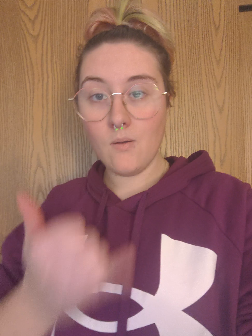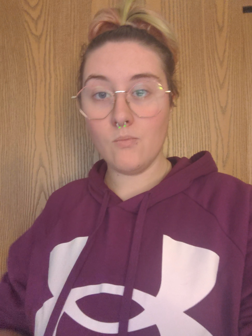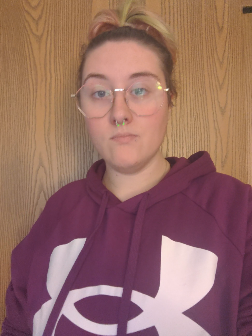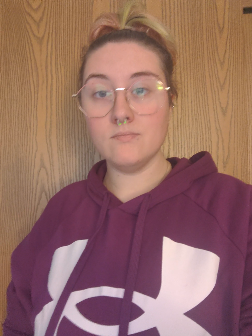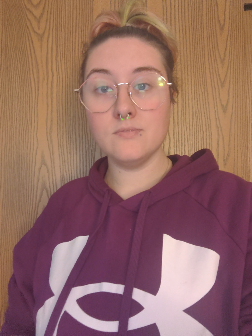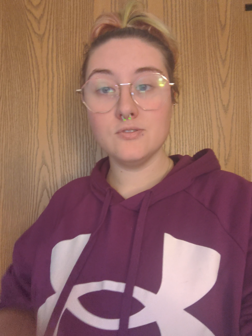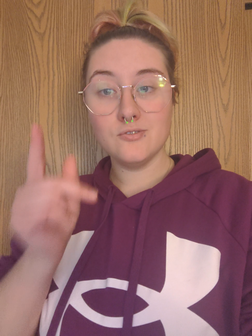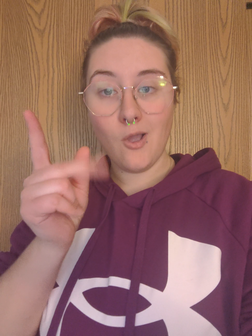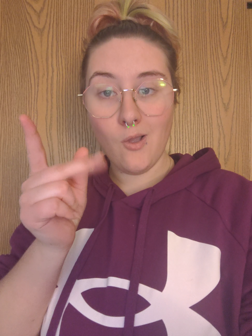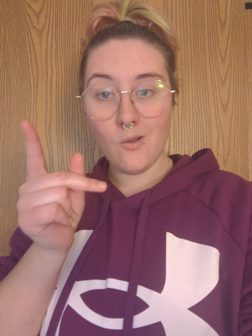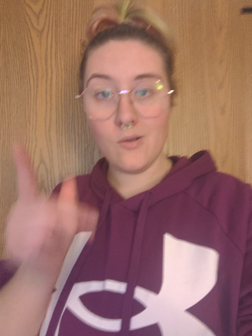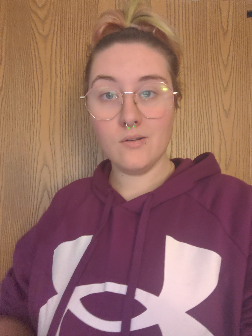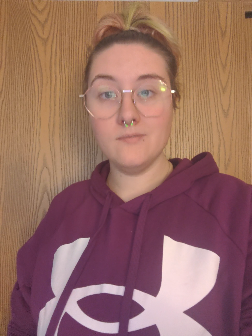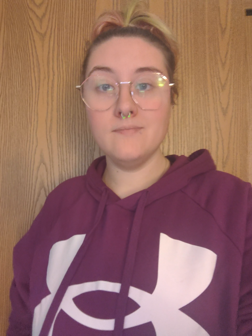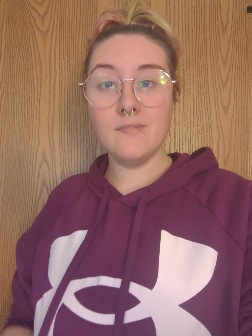dog